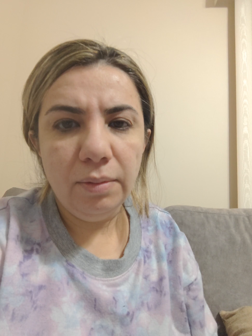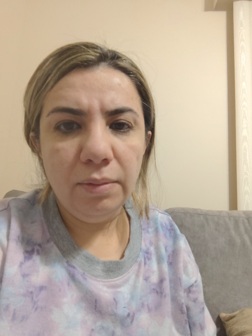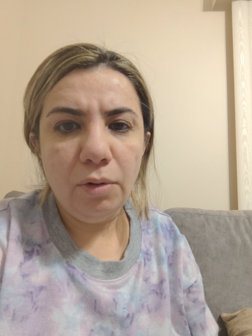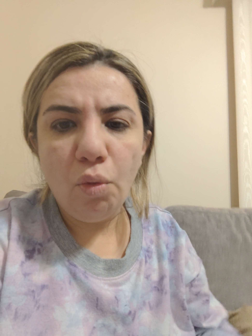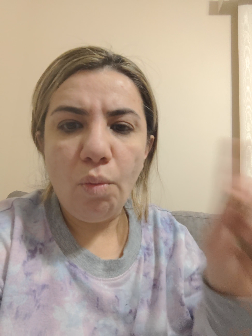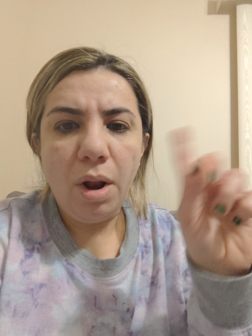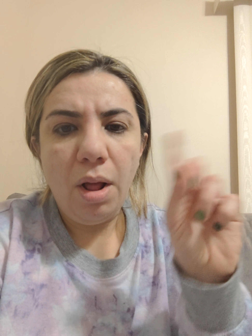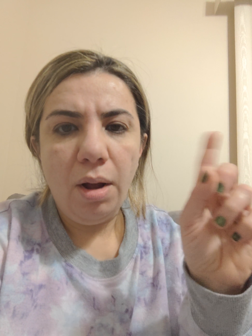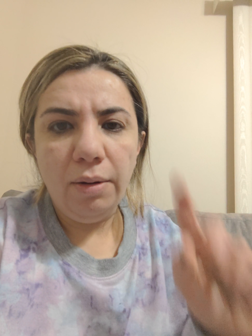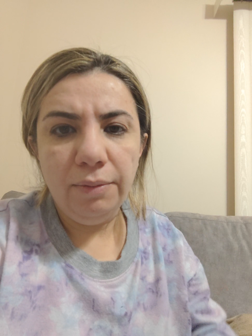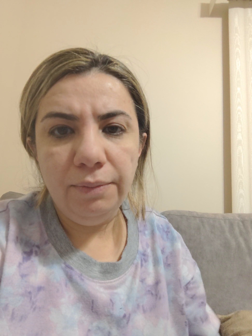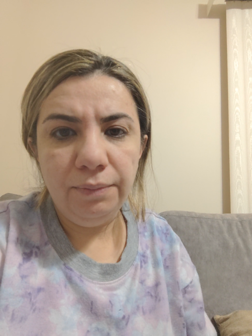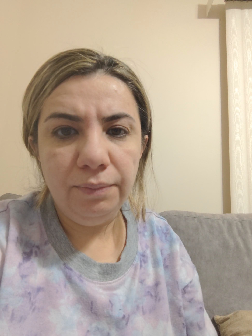where